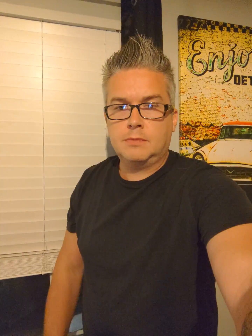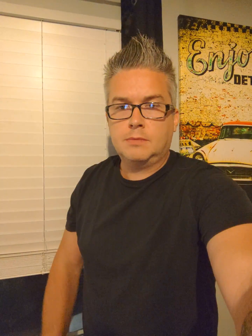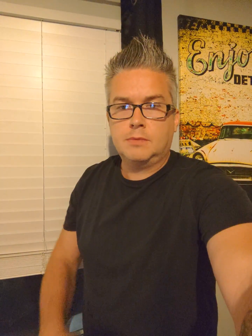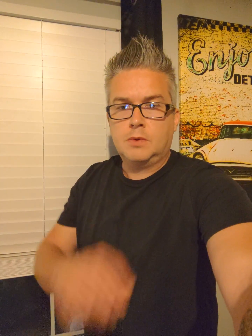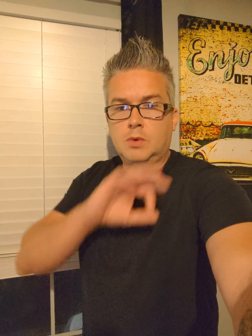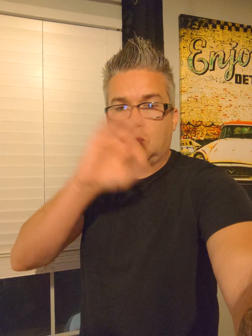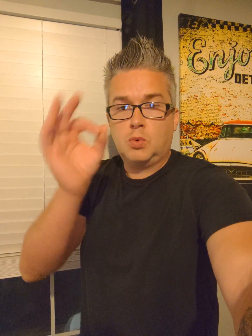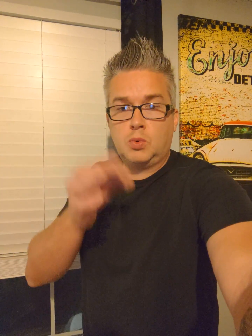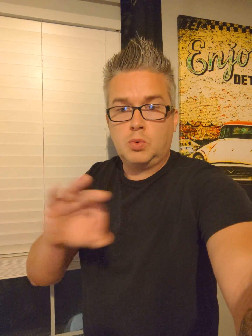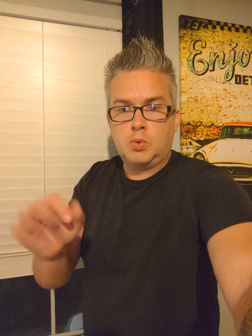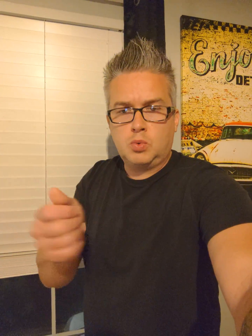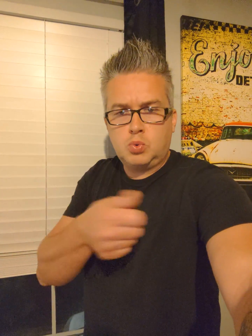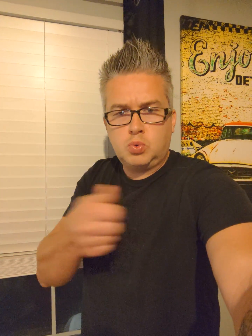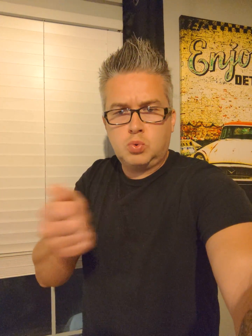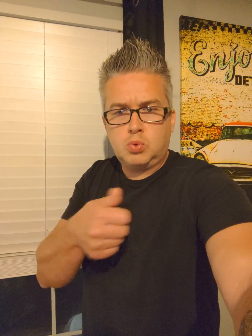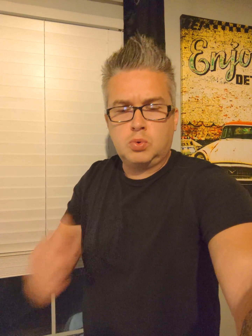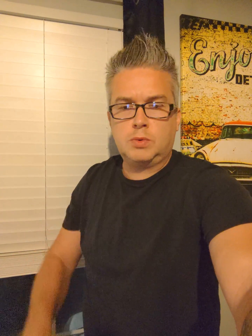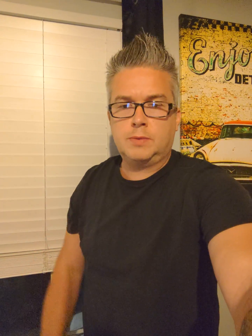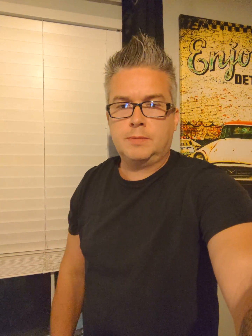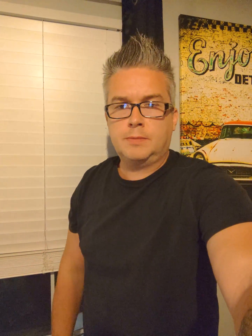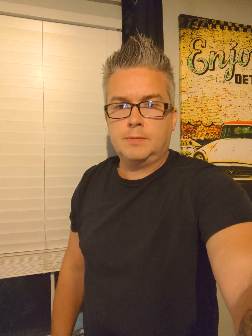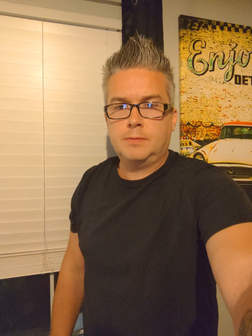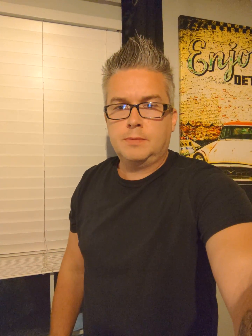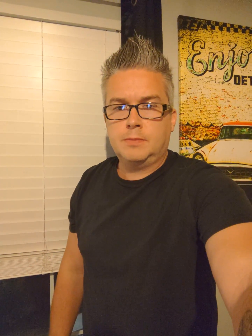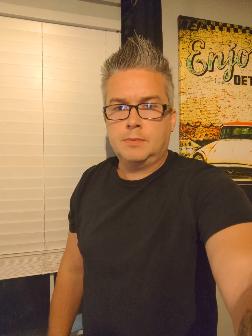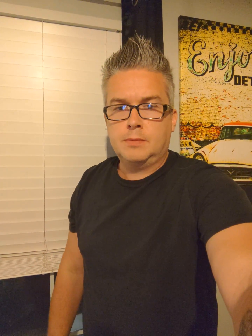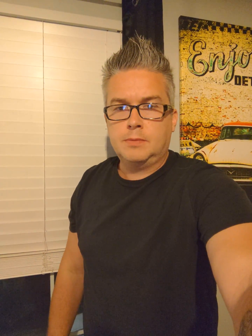hose